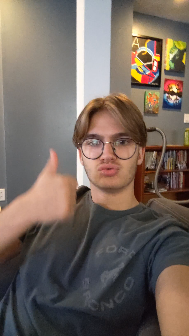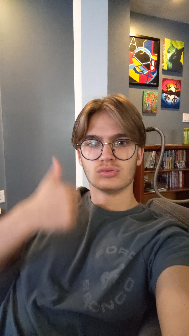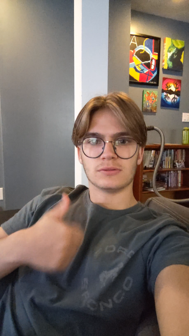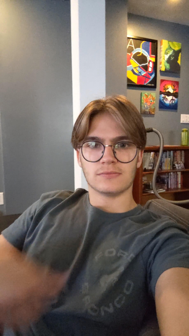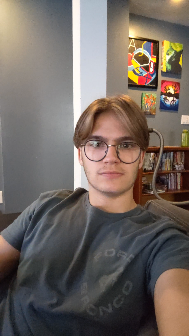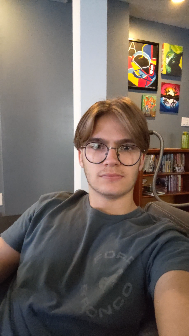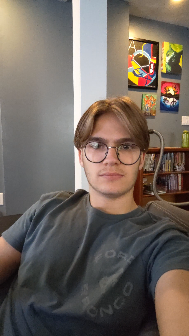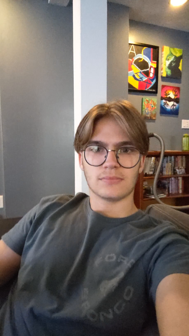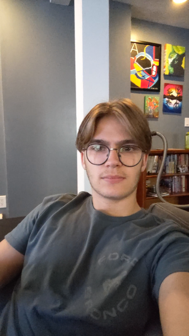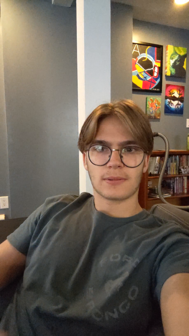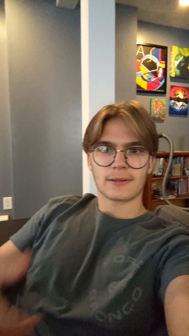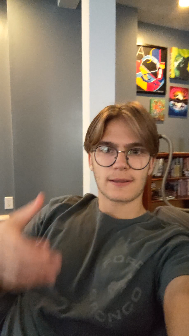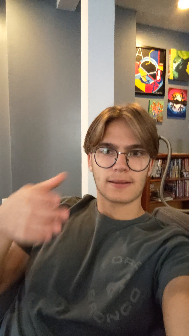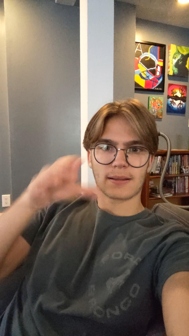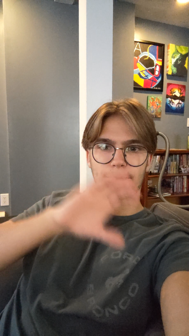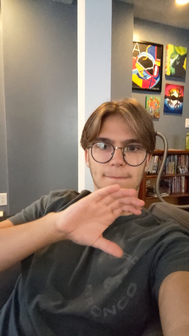dump